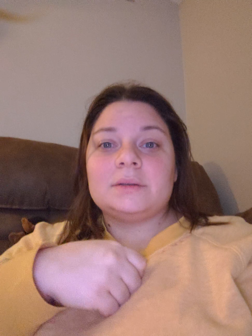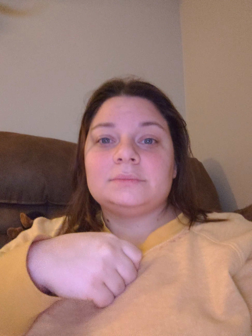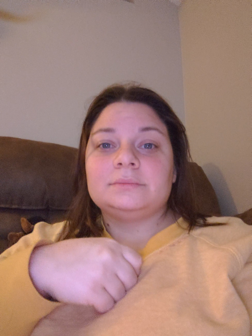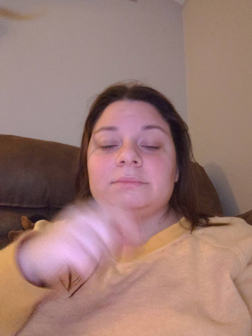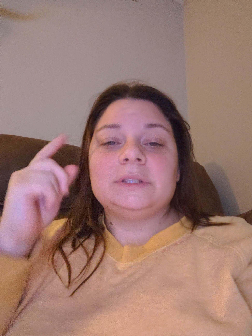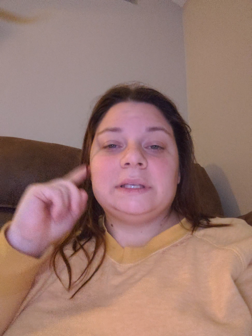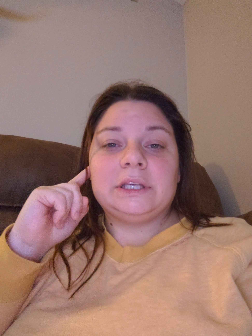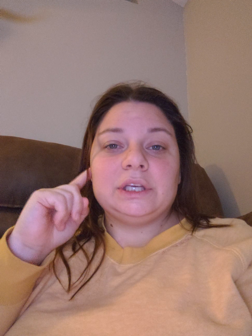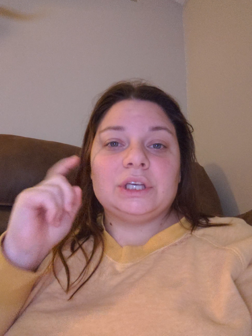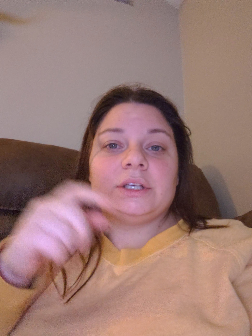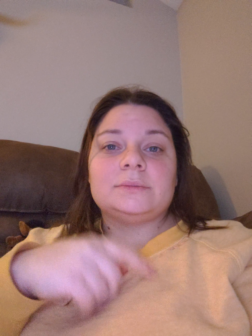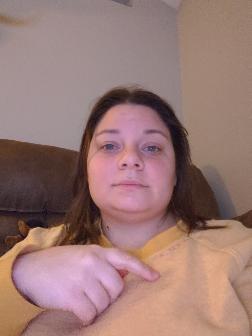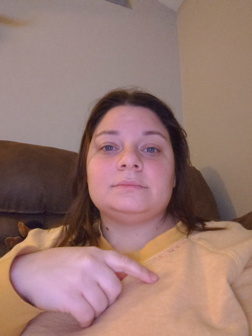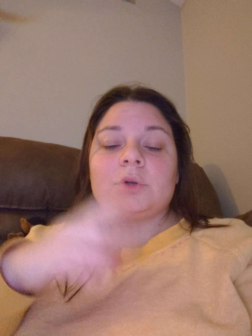ear